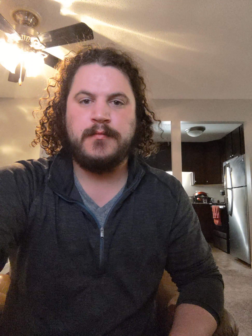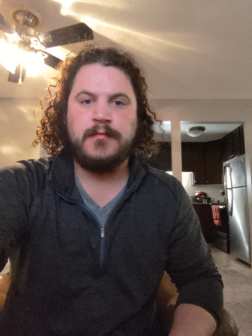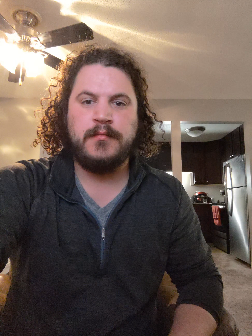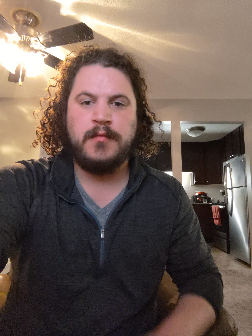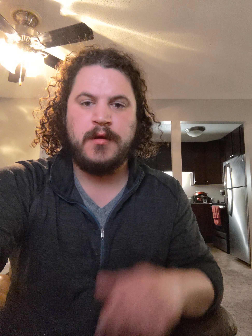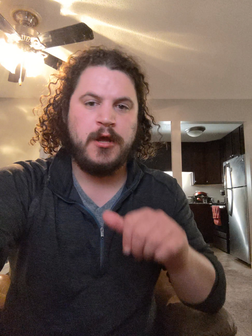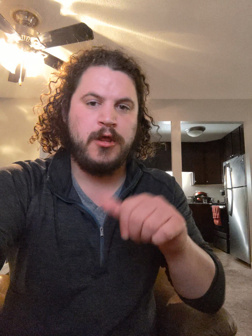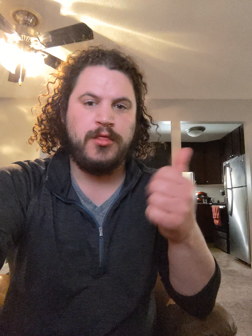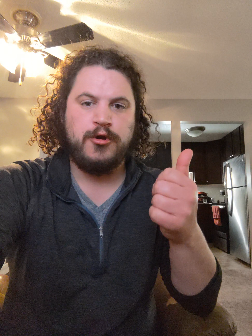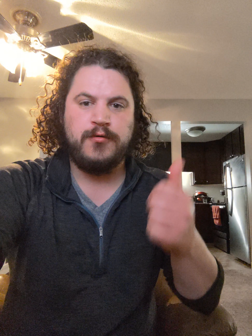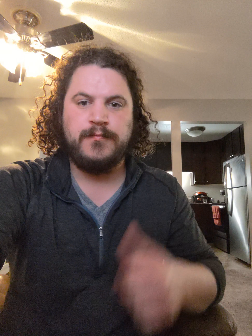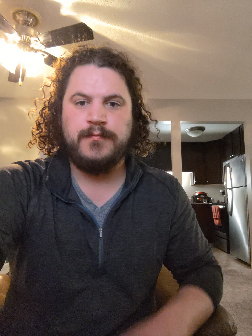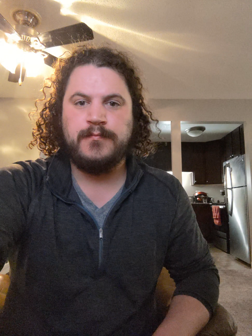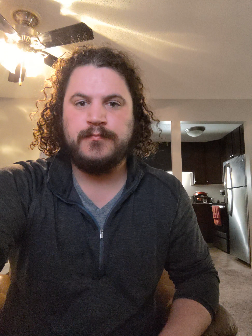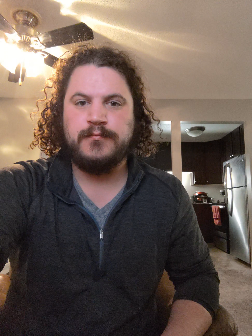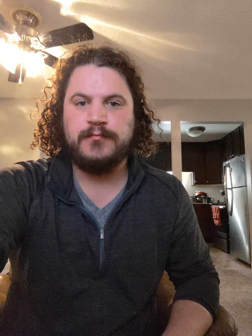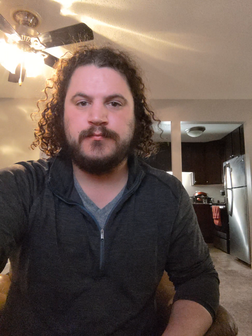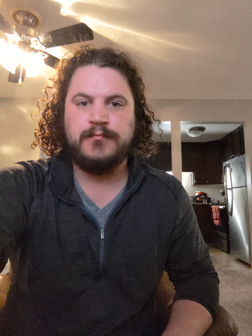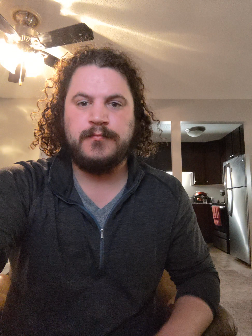another